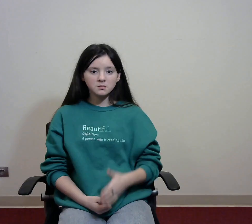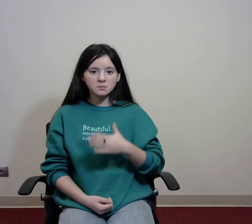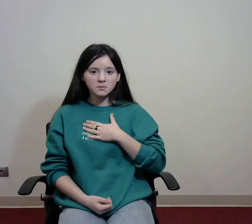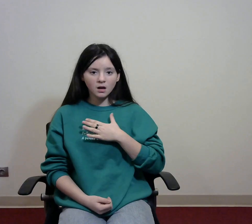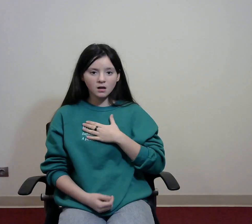mən